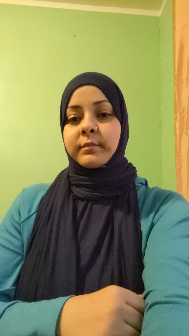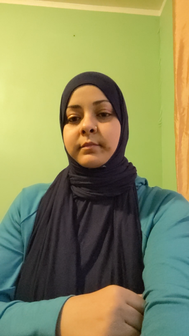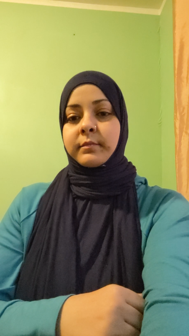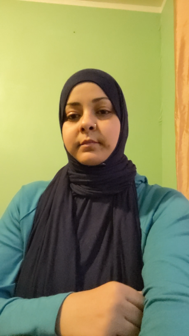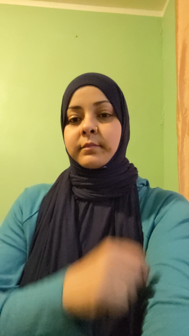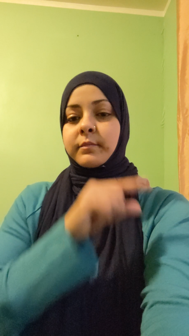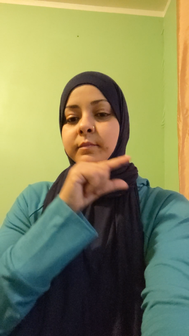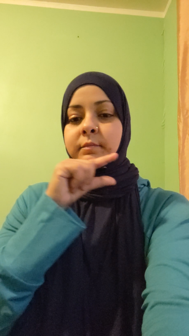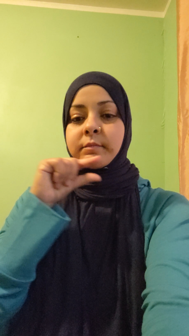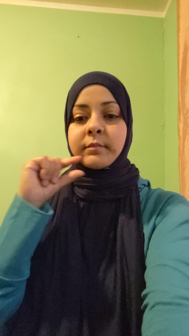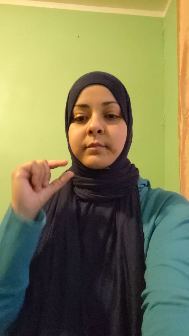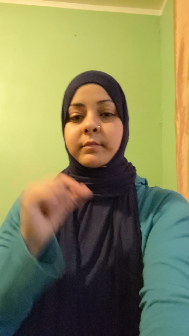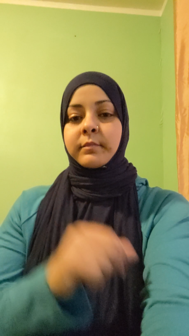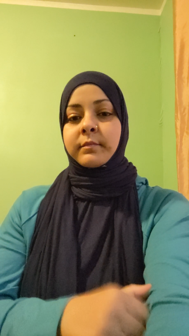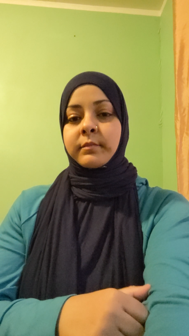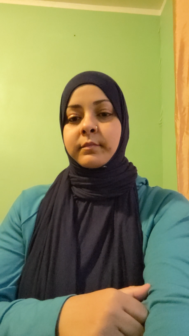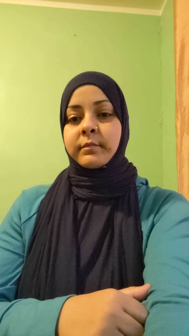glue